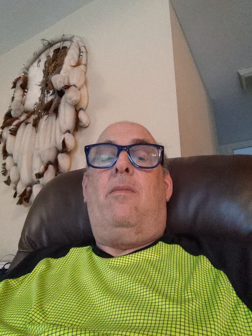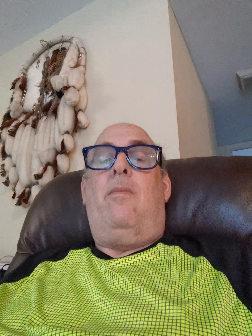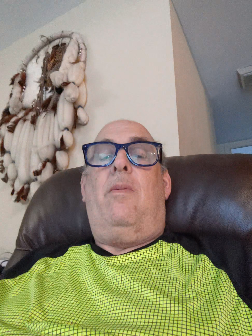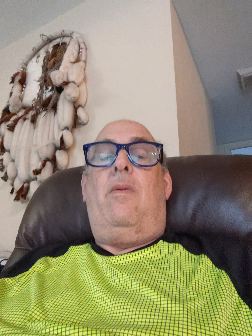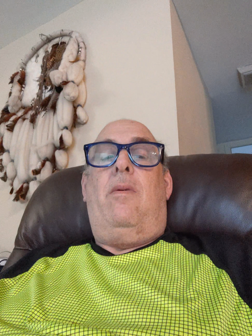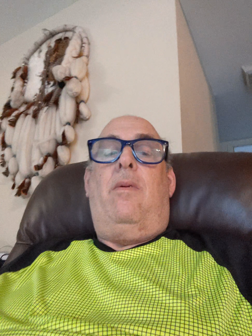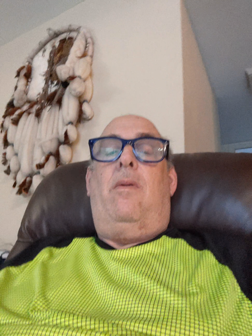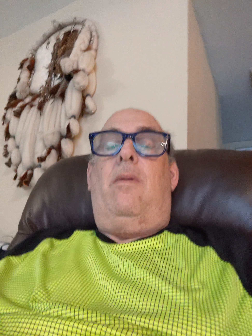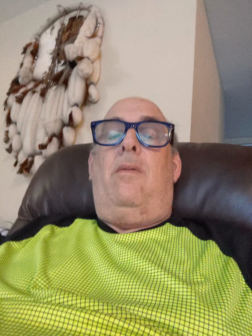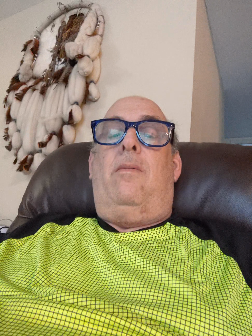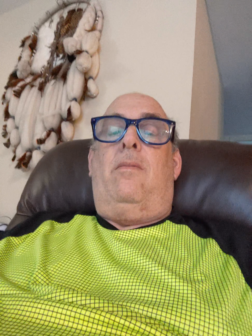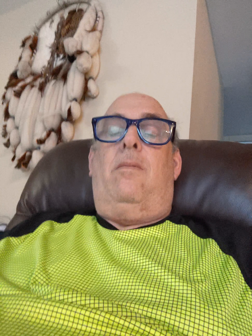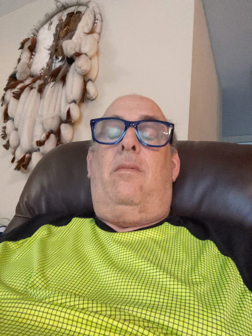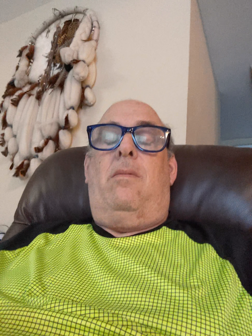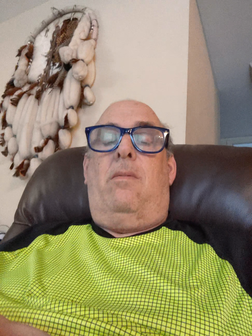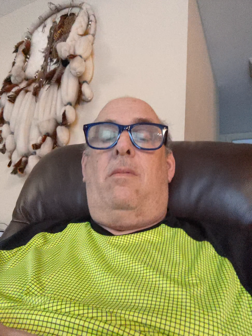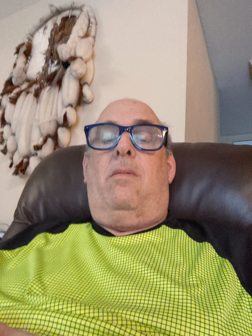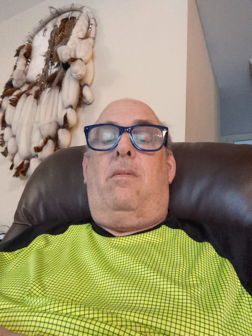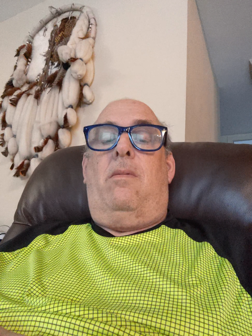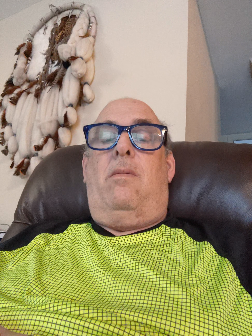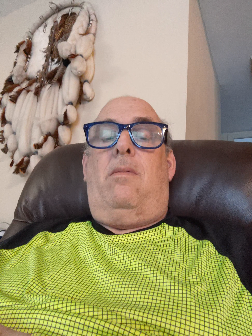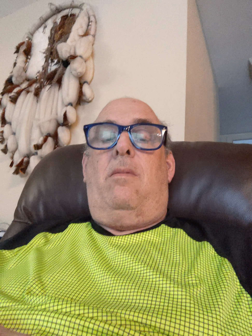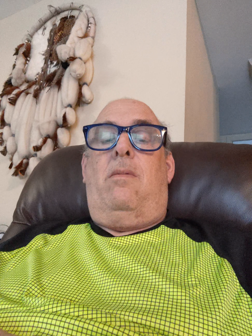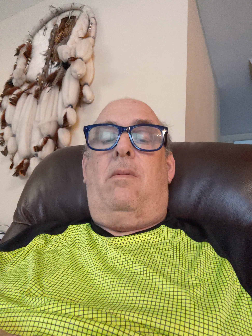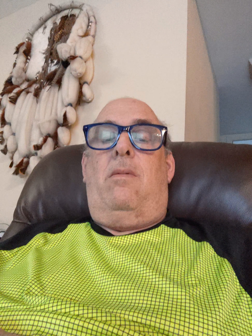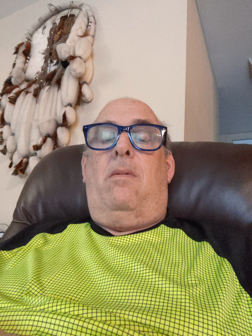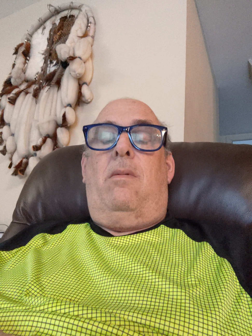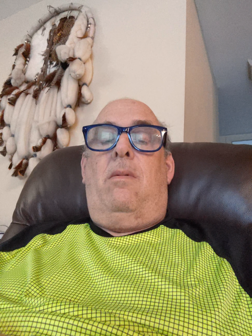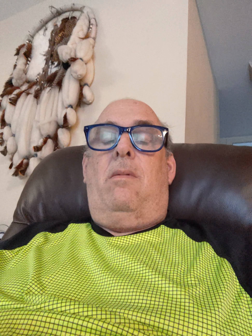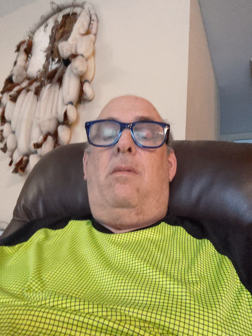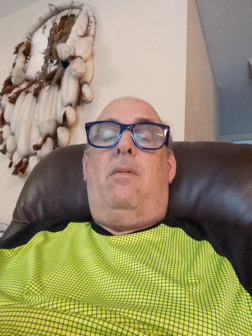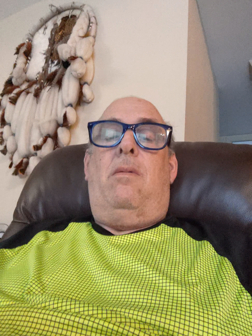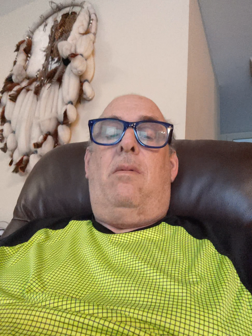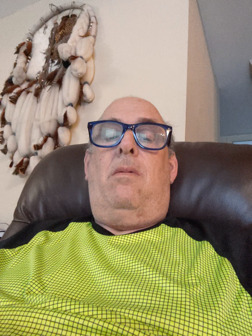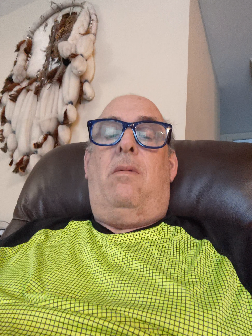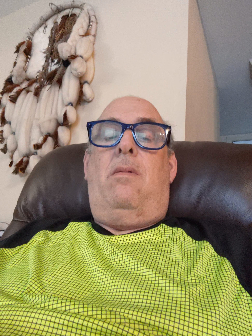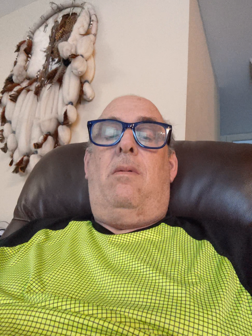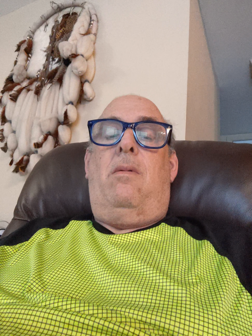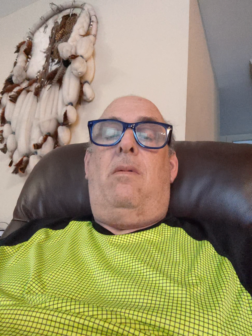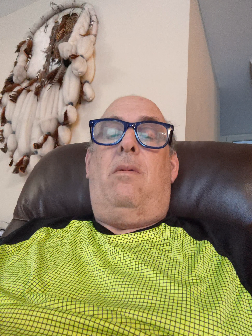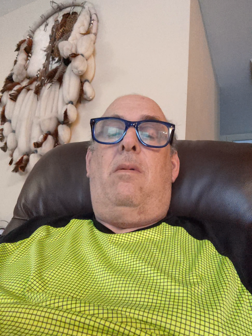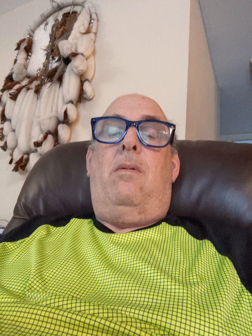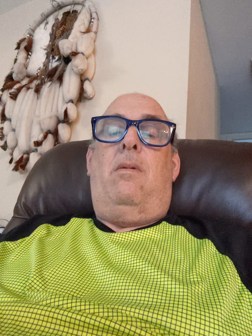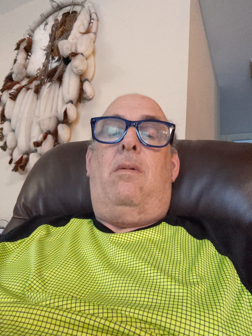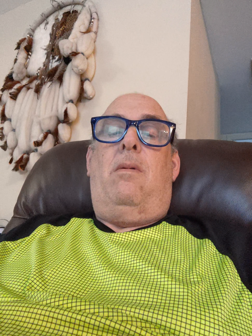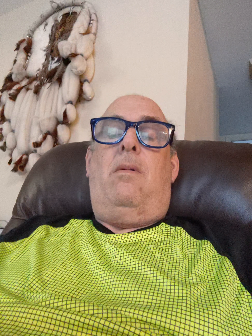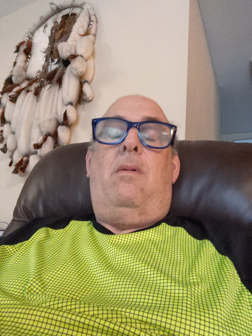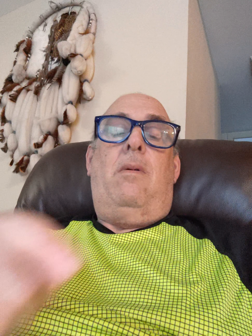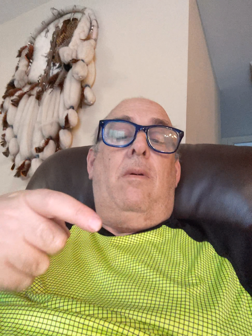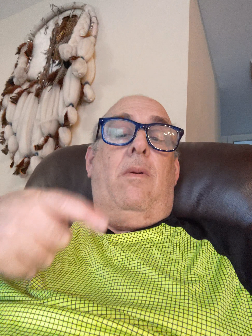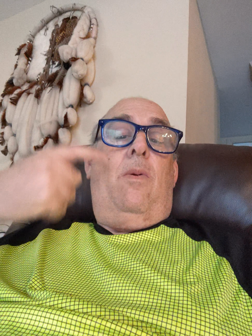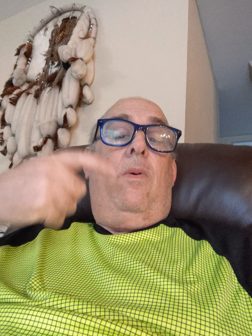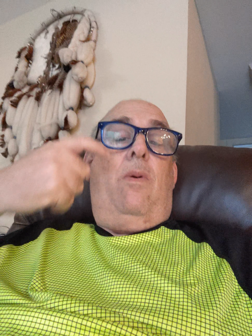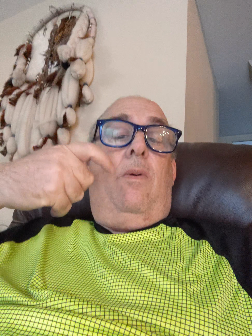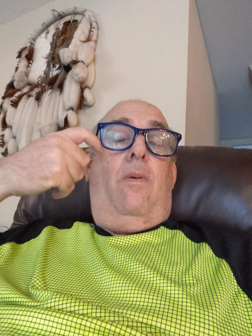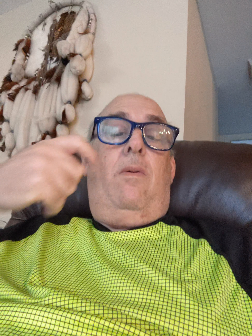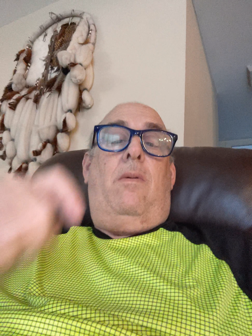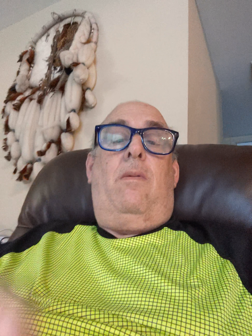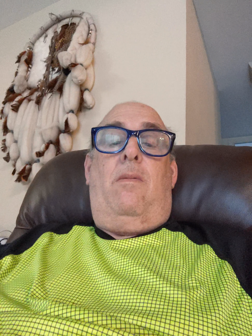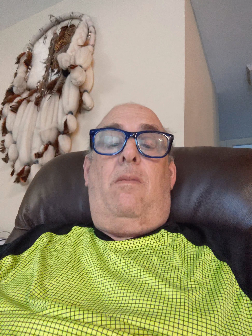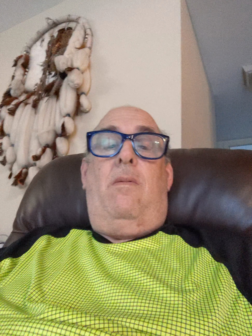owie